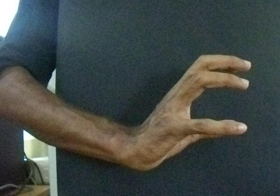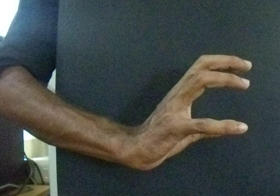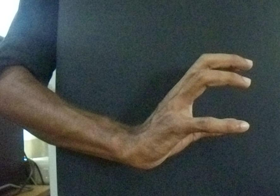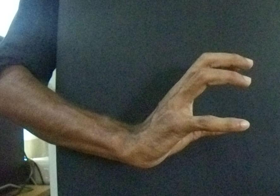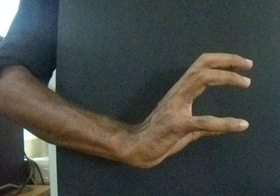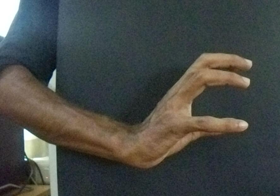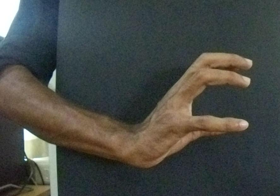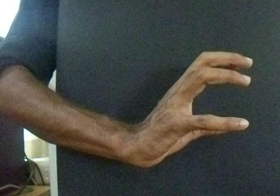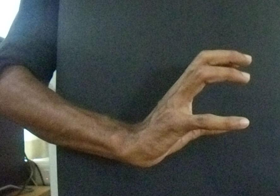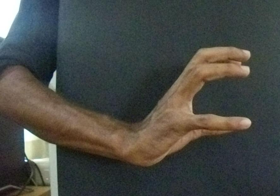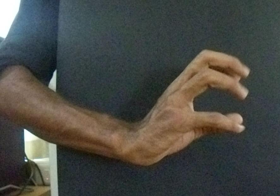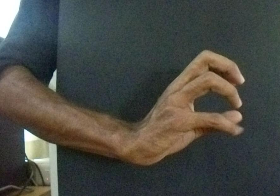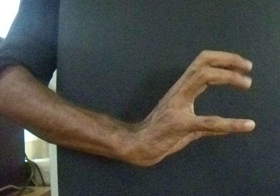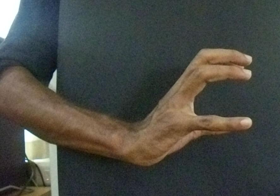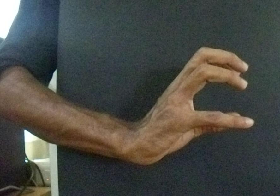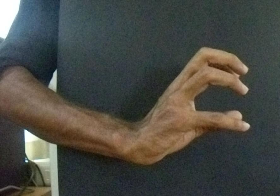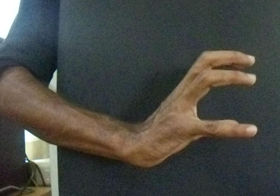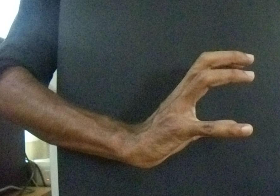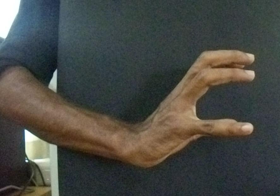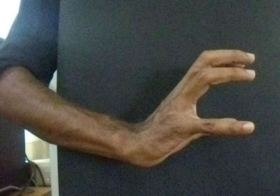pain